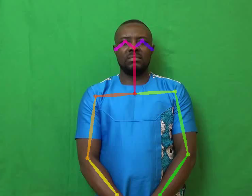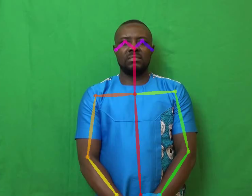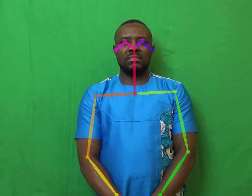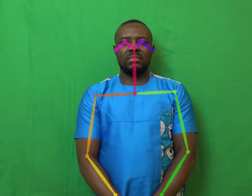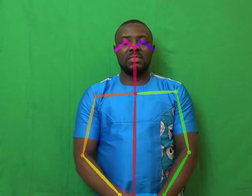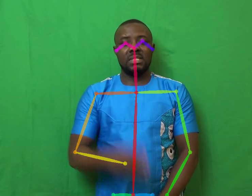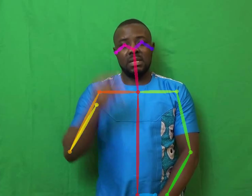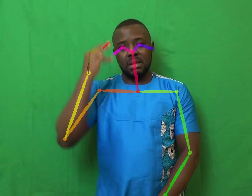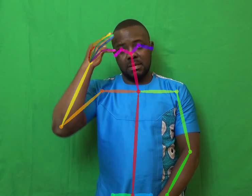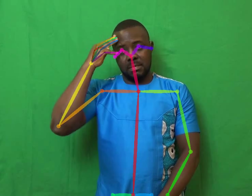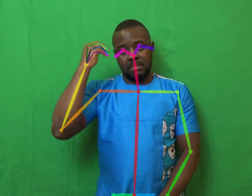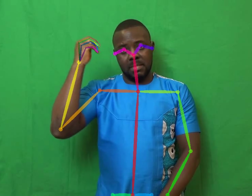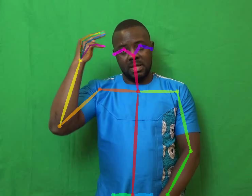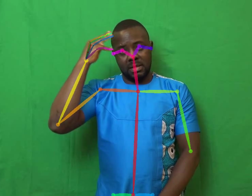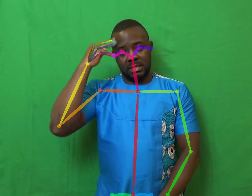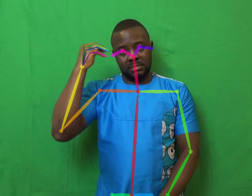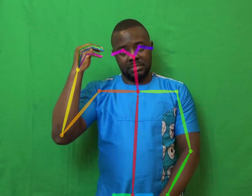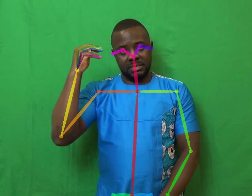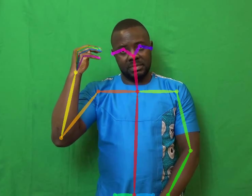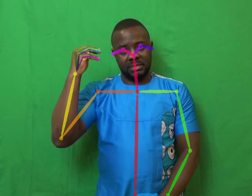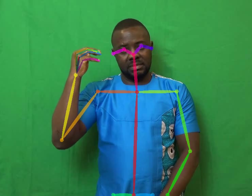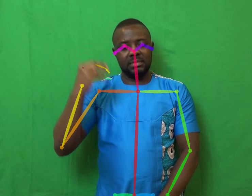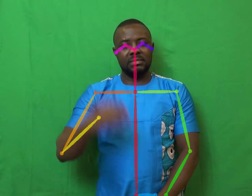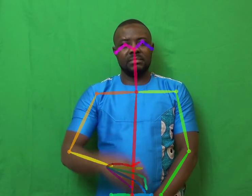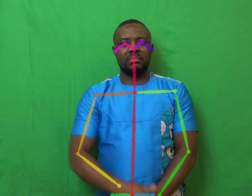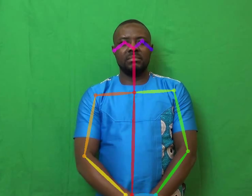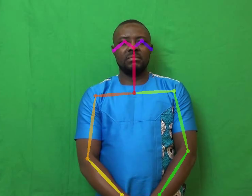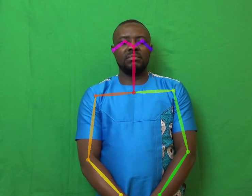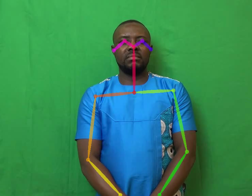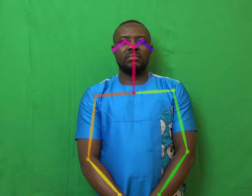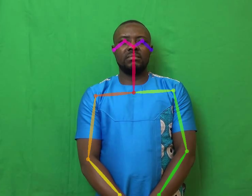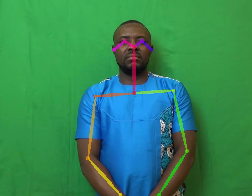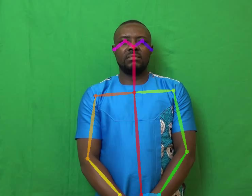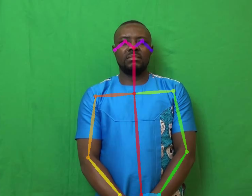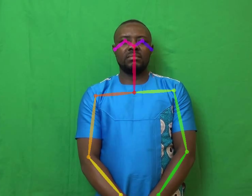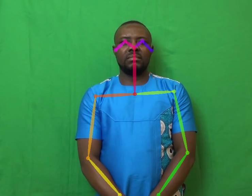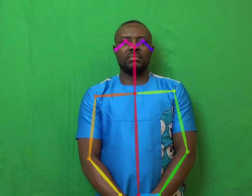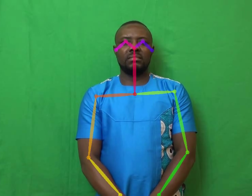memory